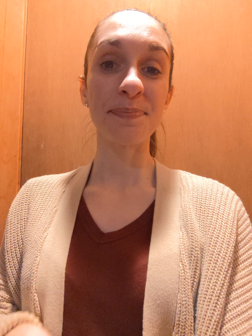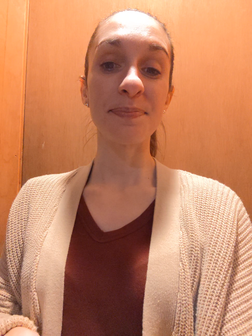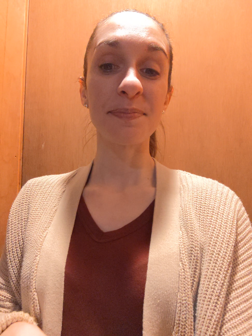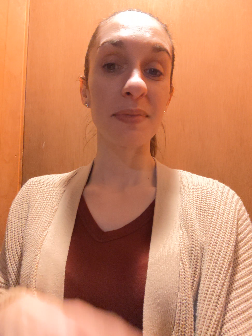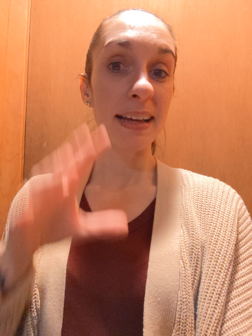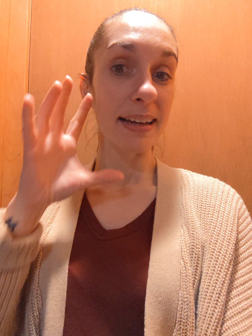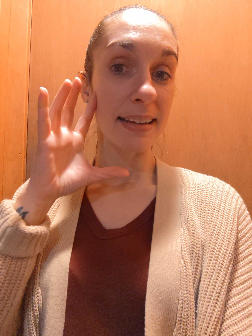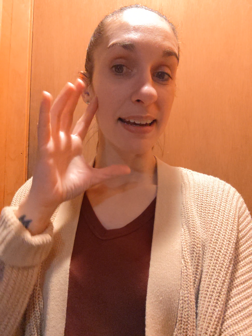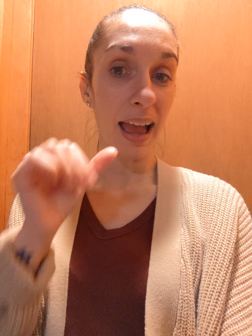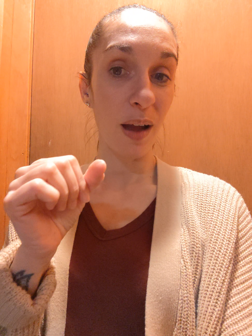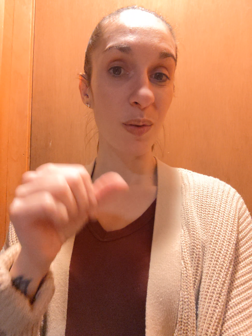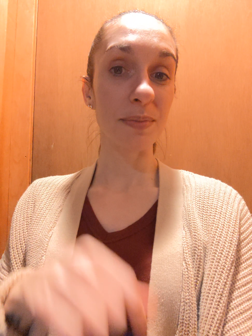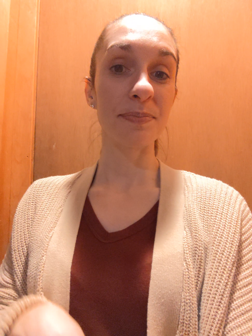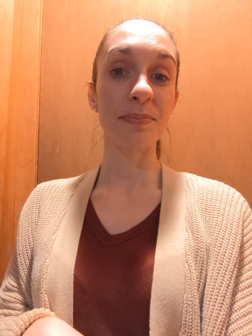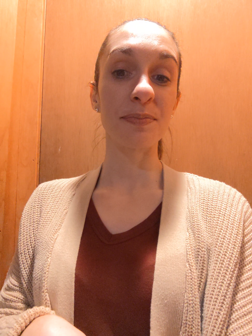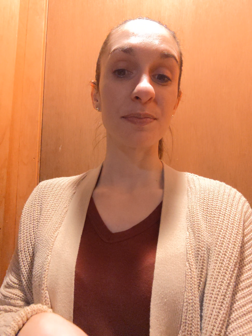loud